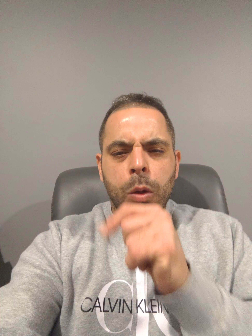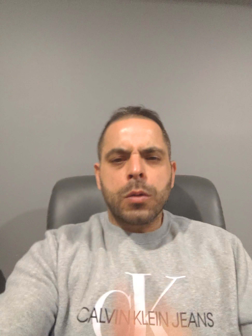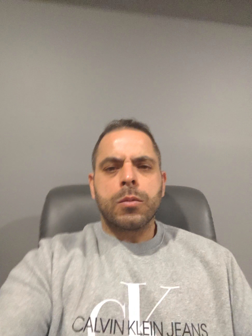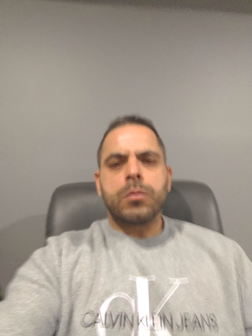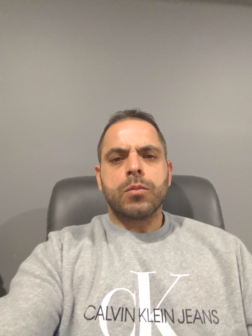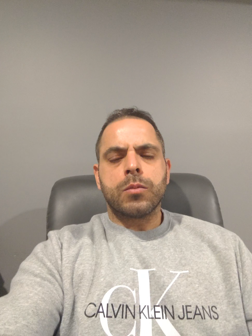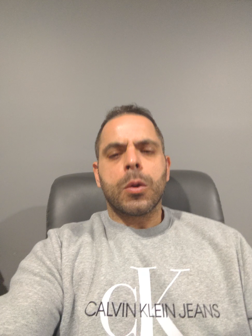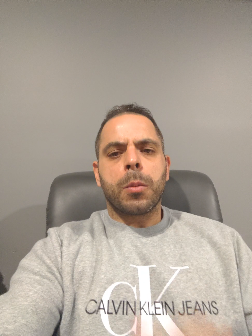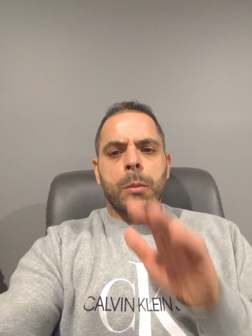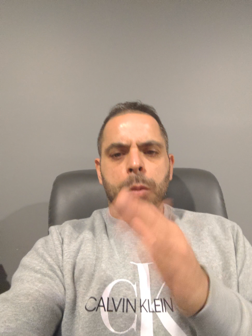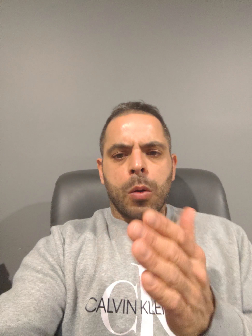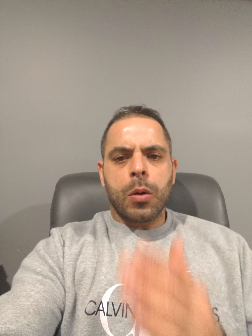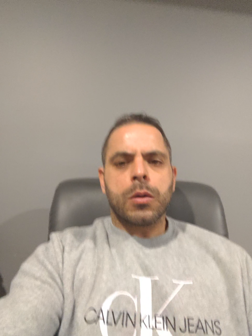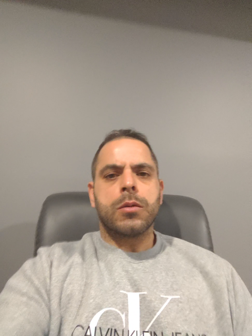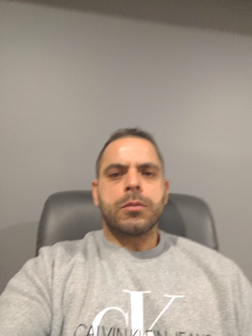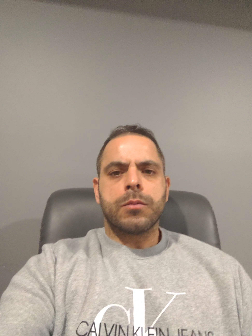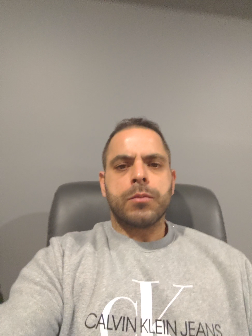book